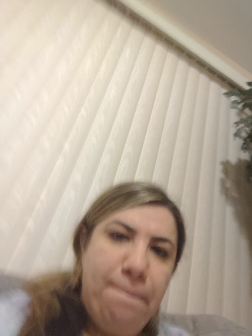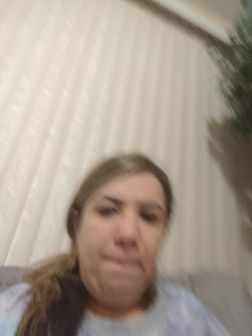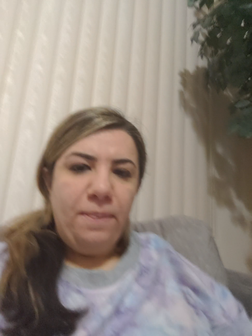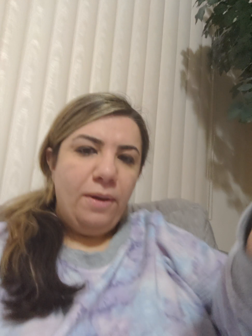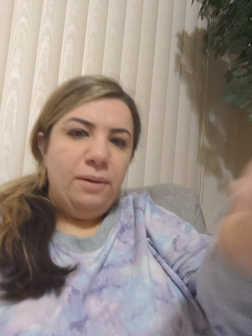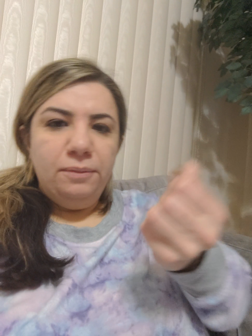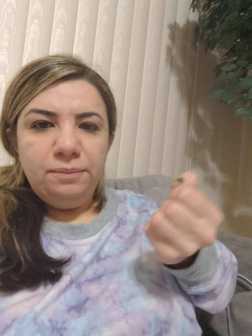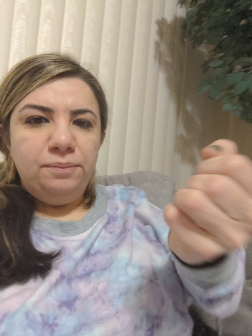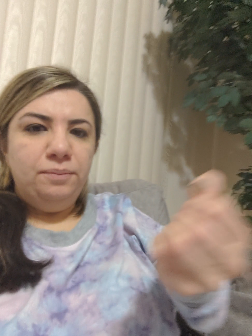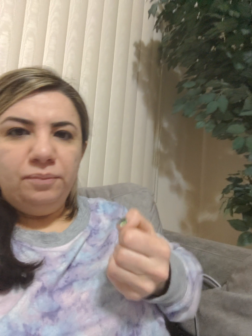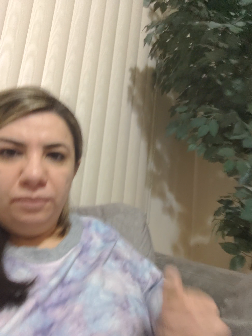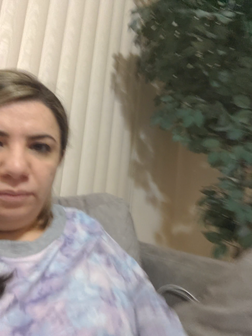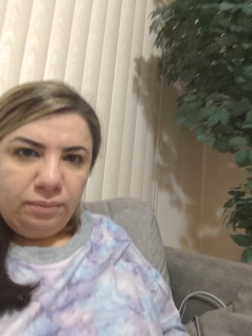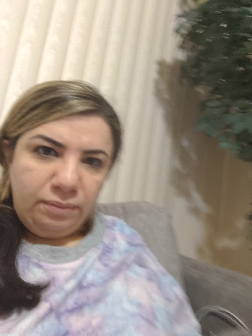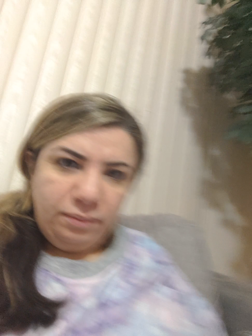drawer